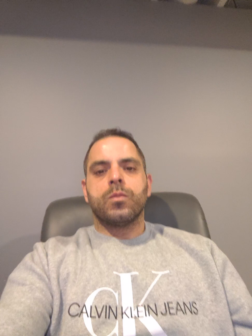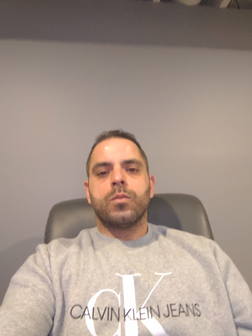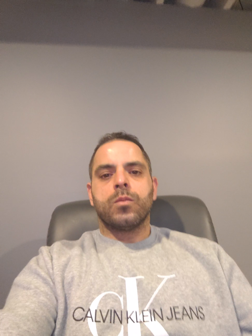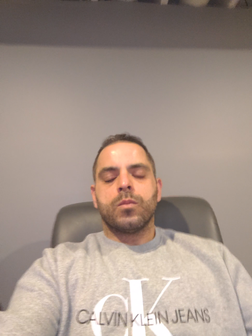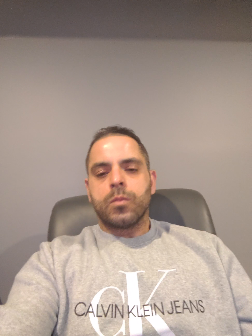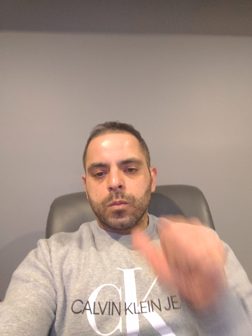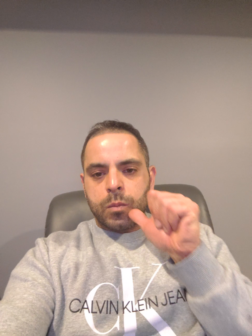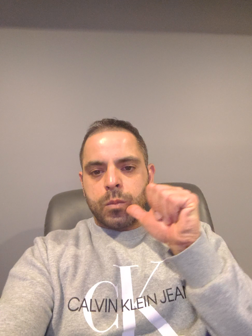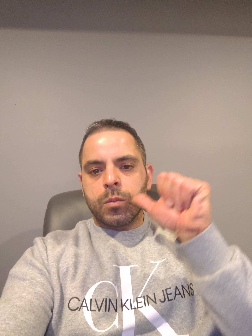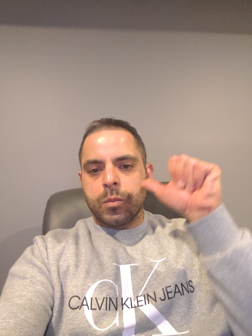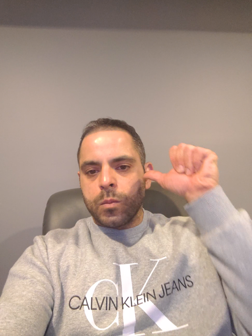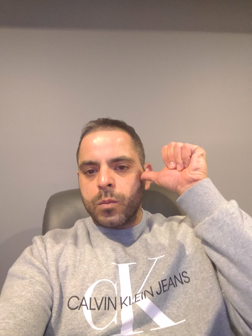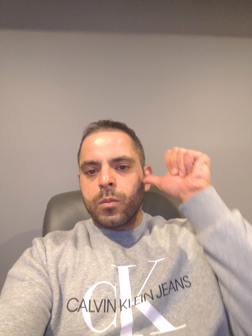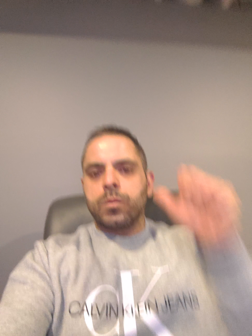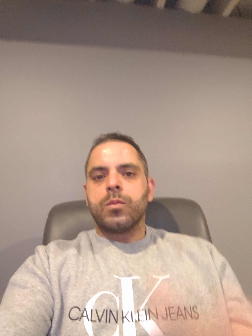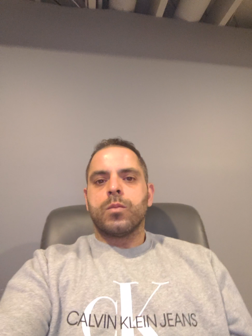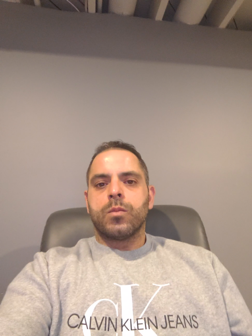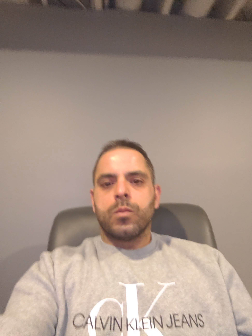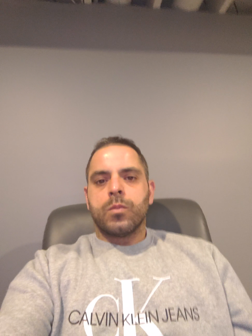yesterday